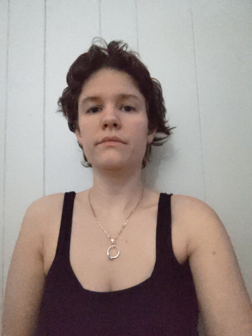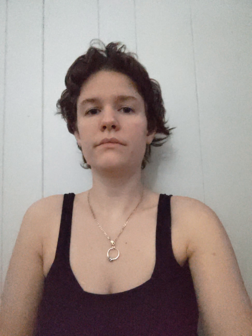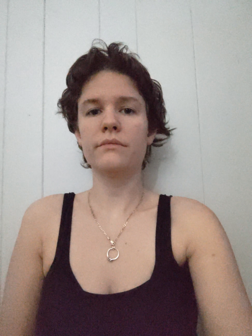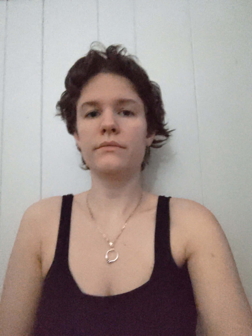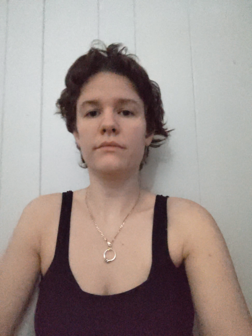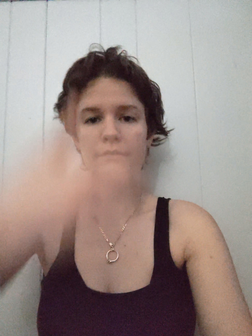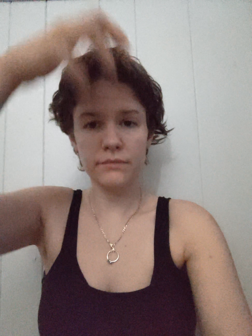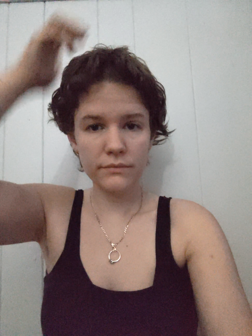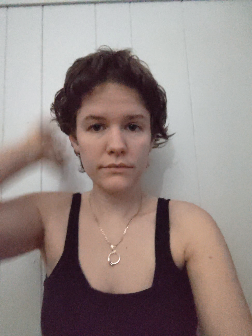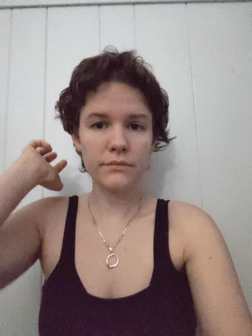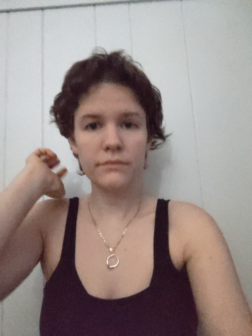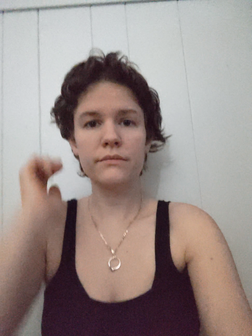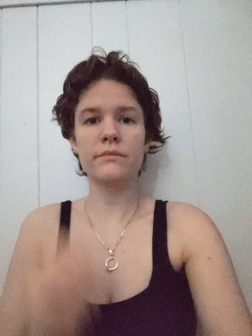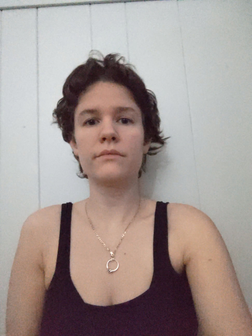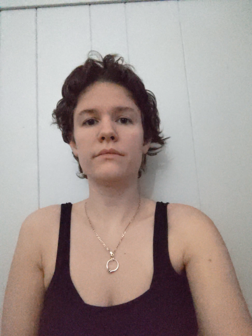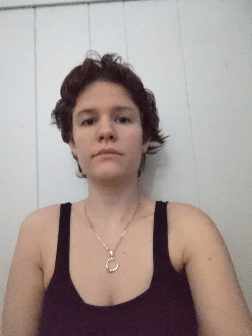lion